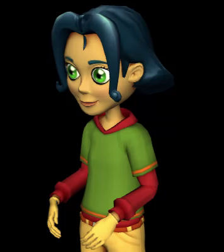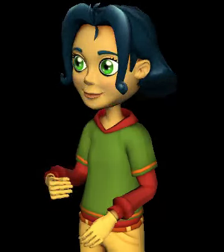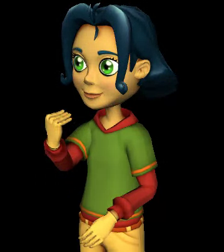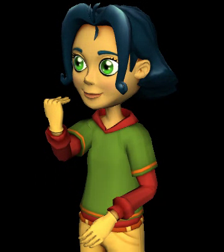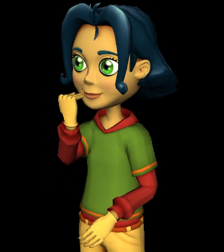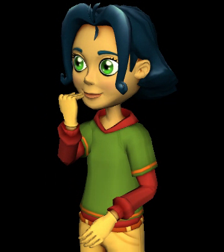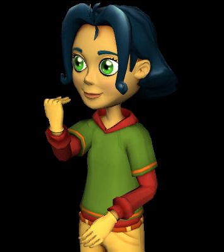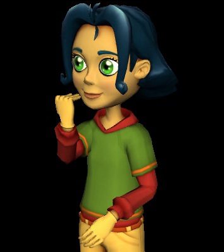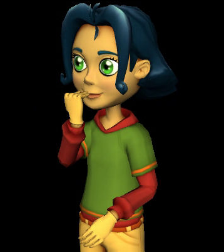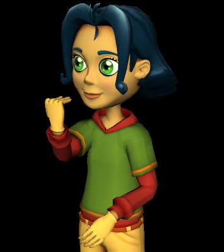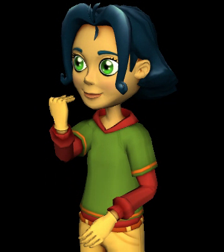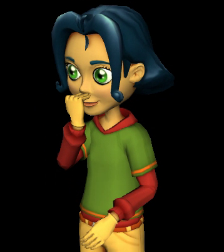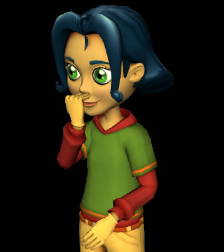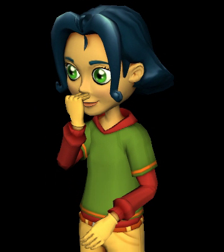وجبة